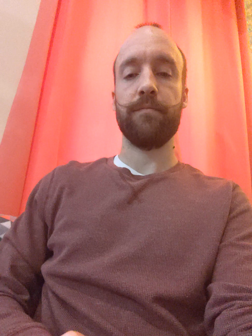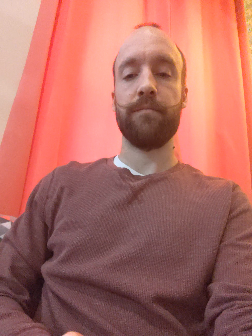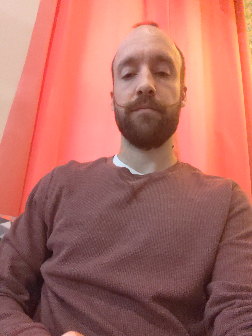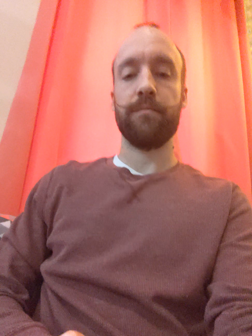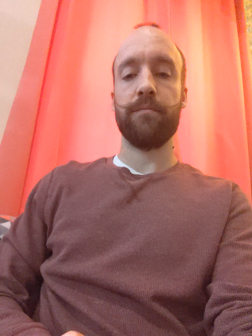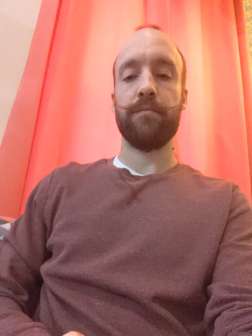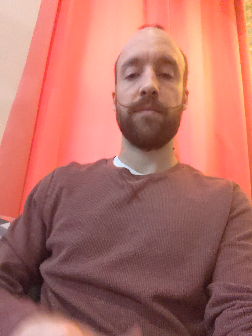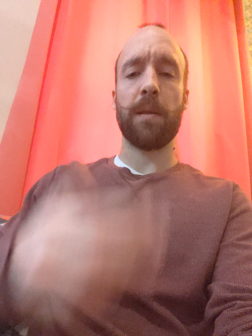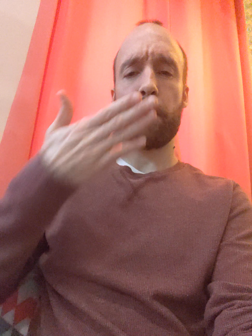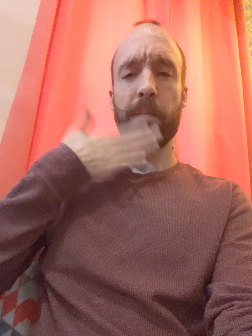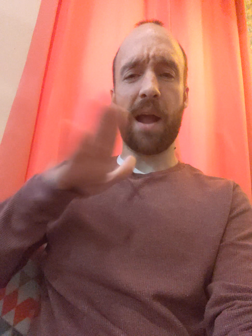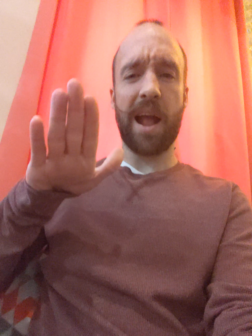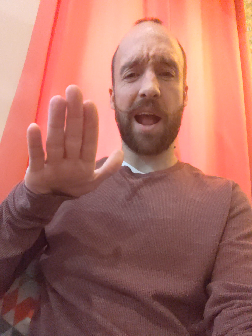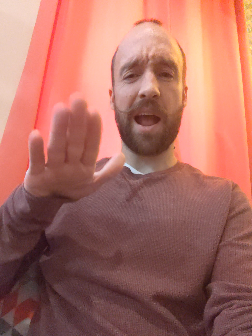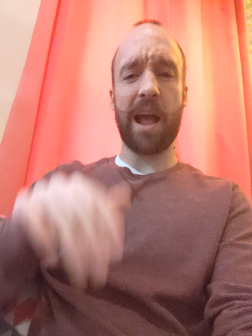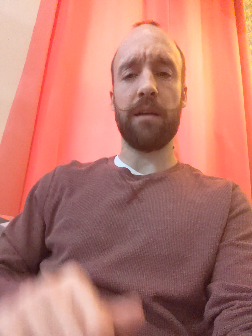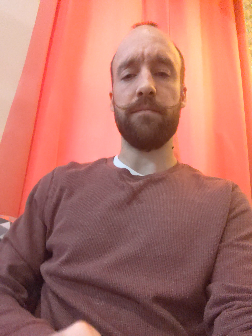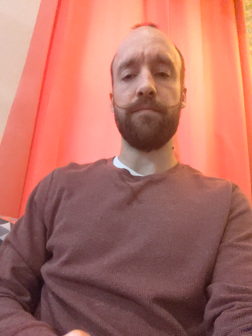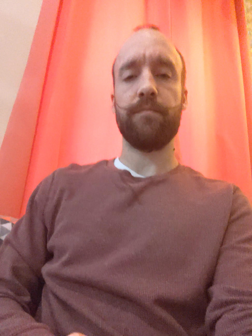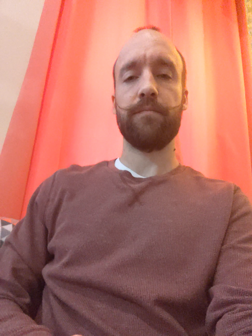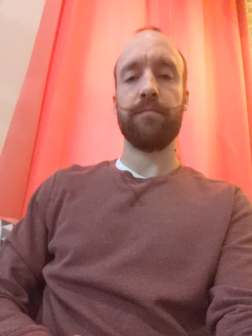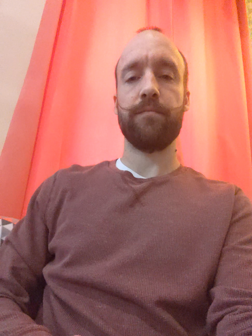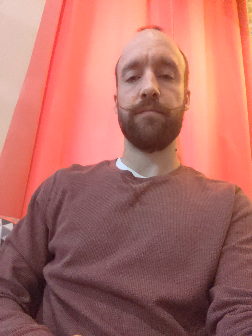bad